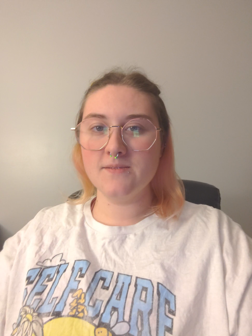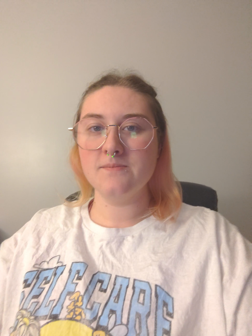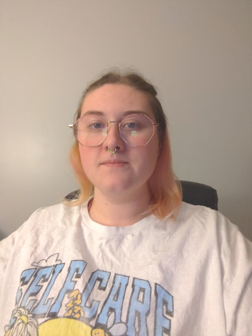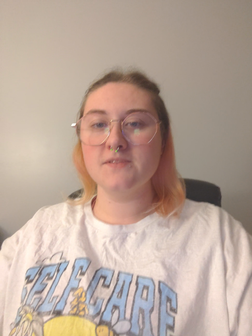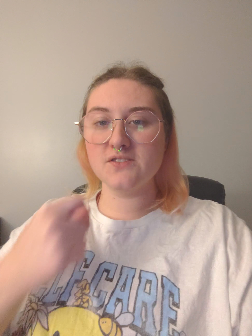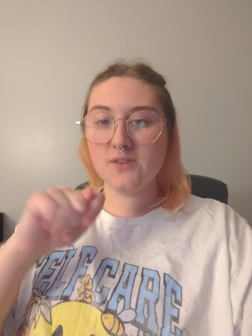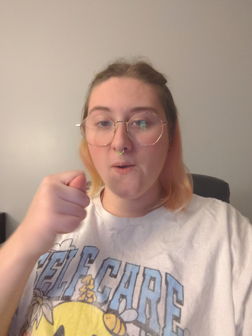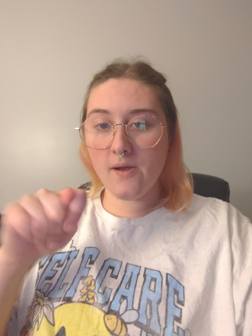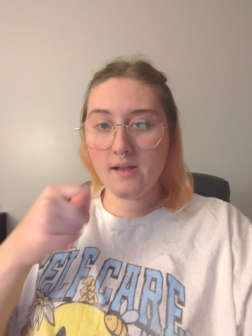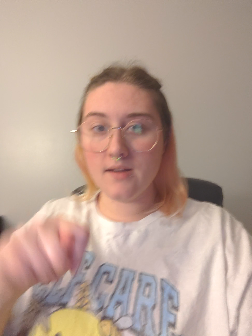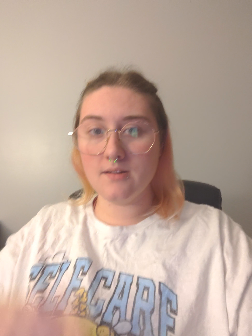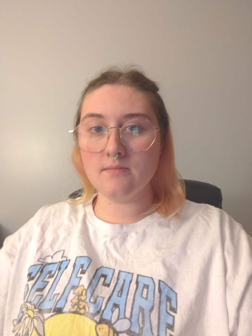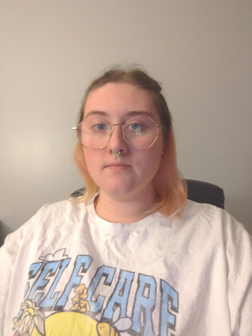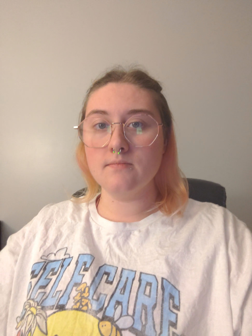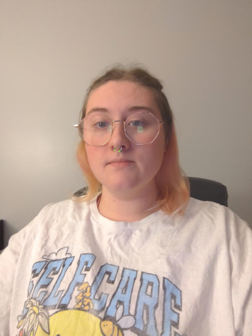toy